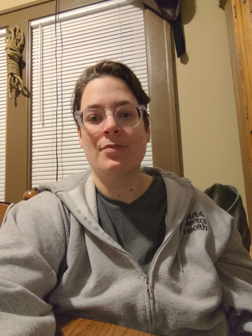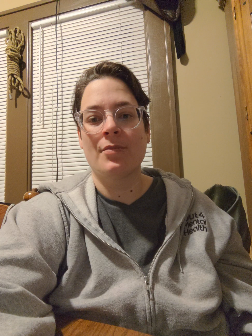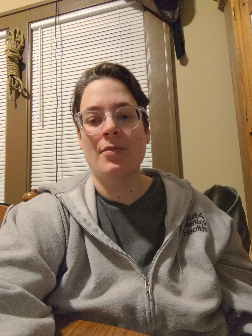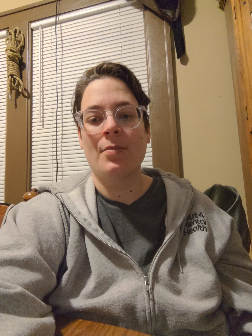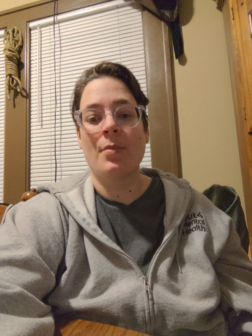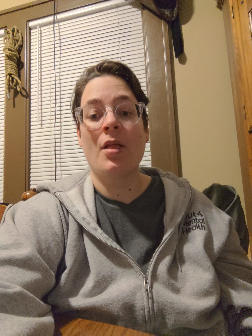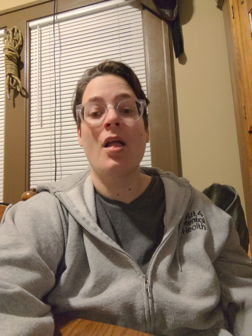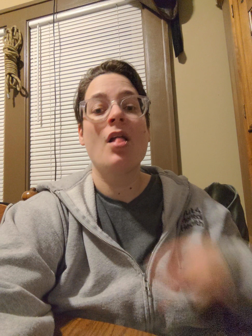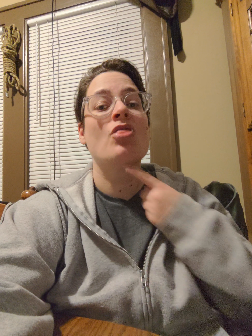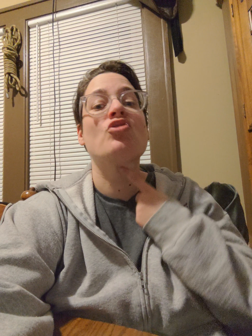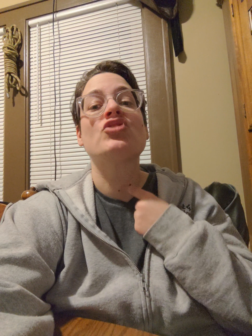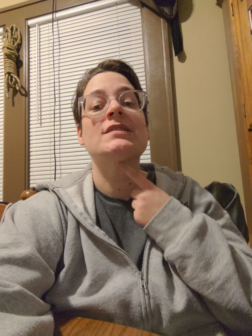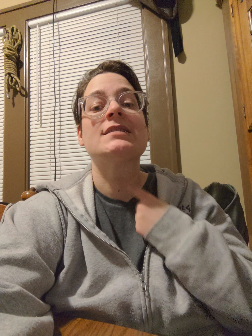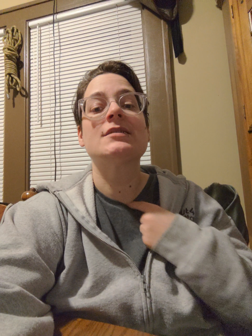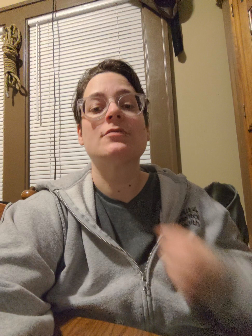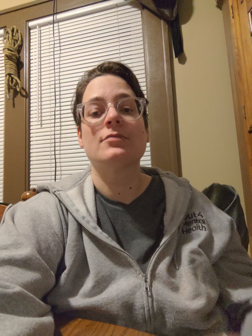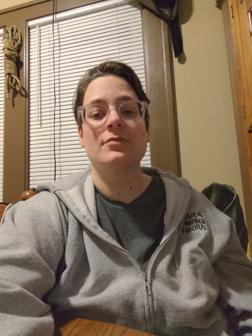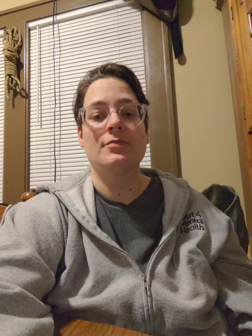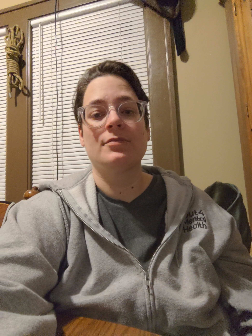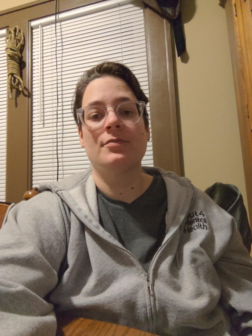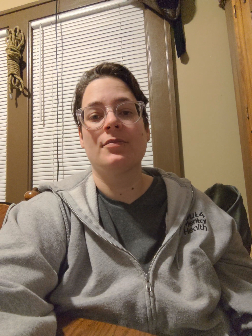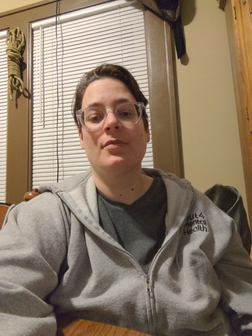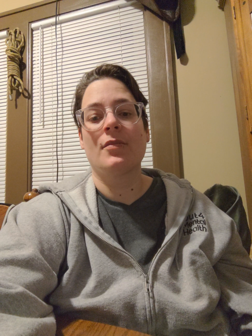thirsty